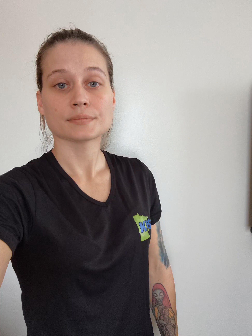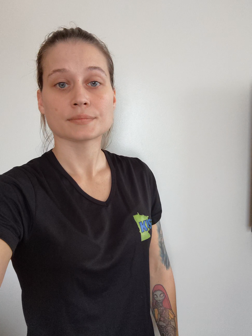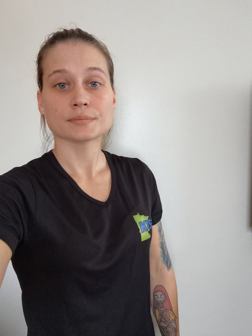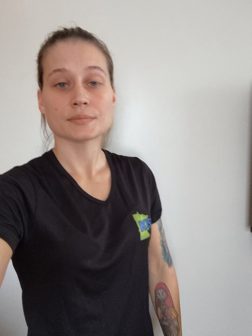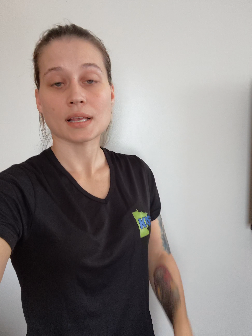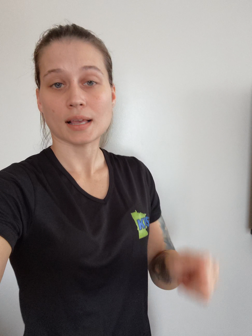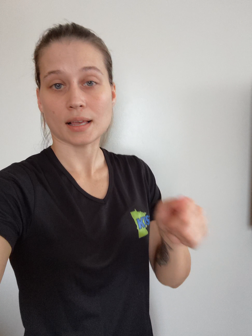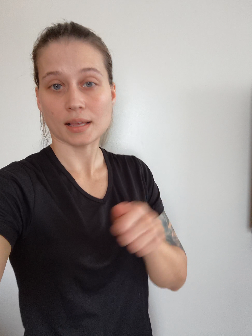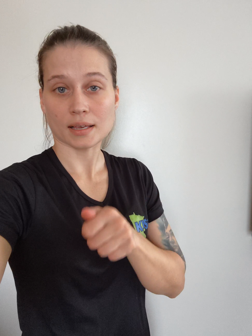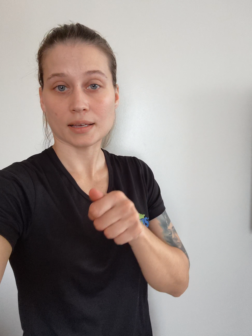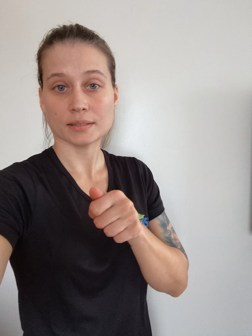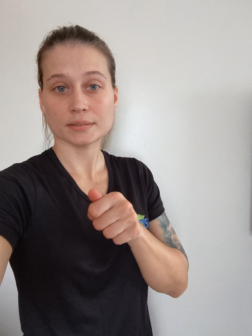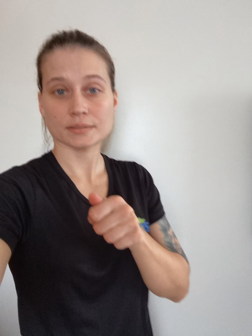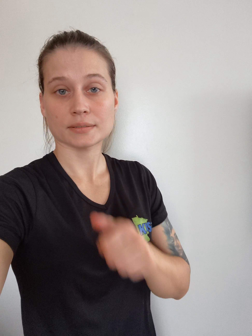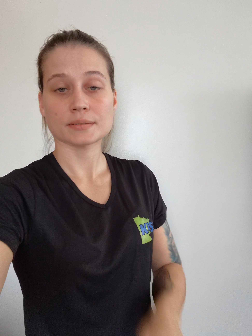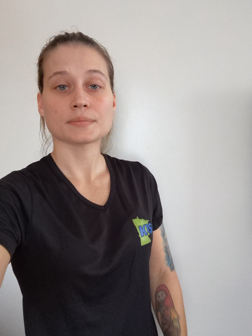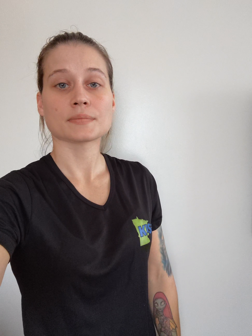hide